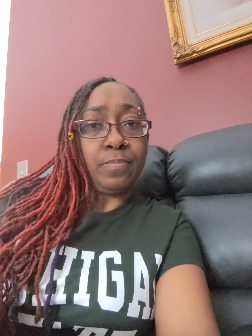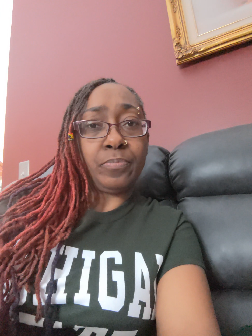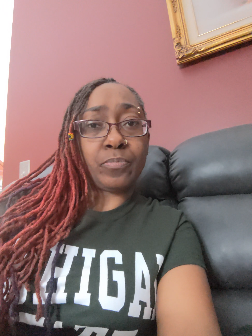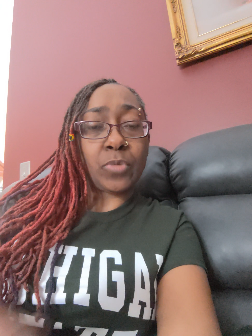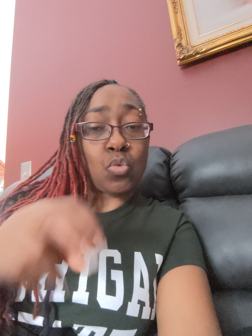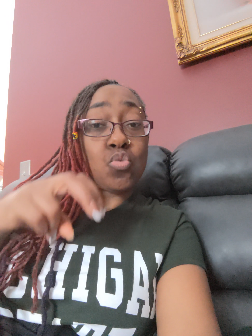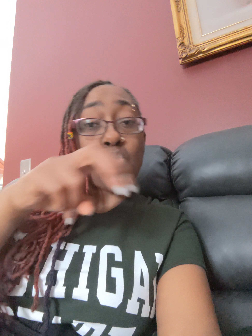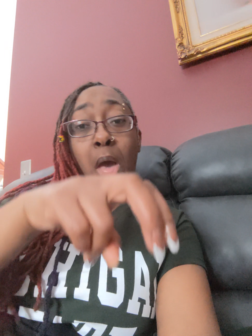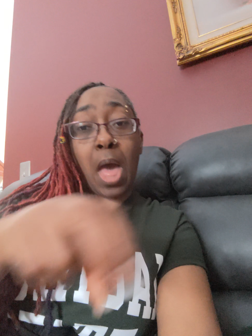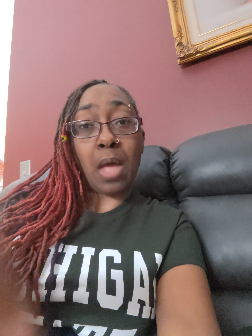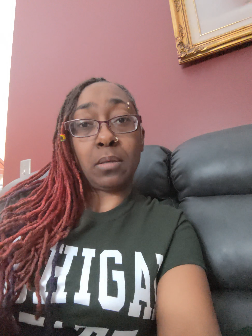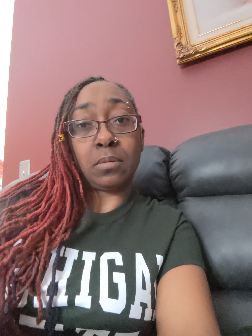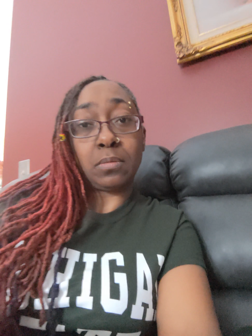ride